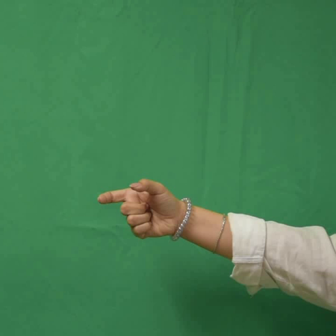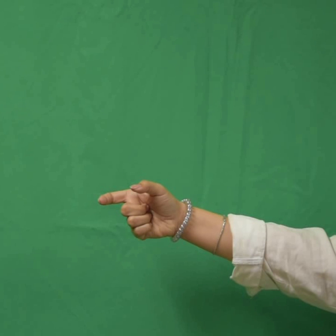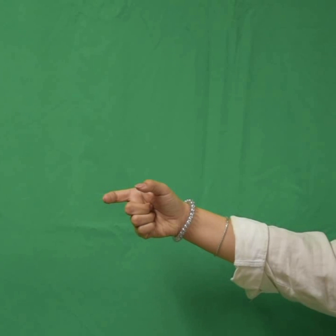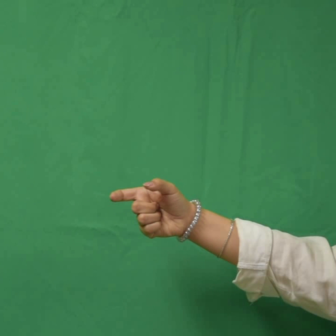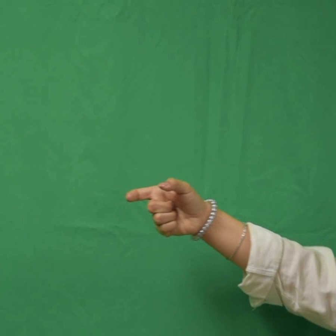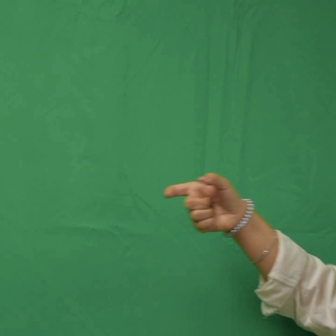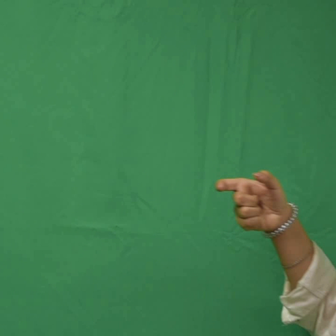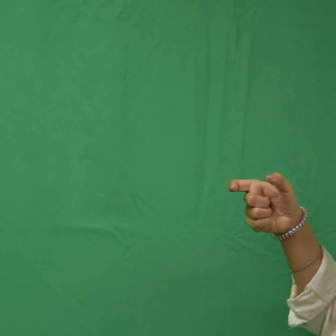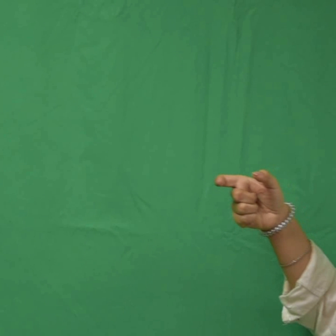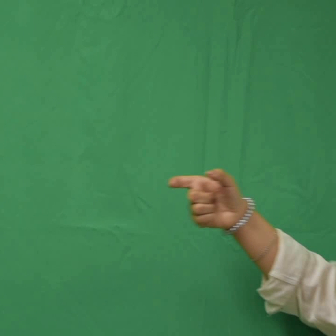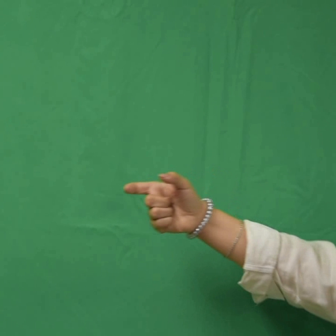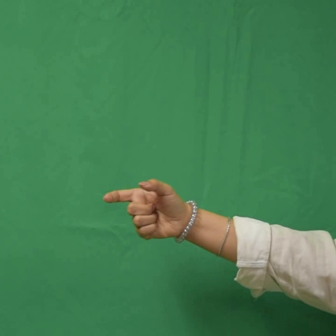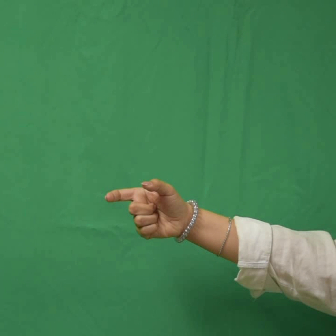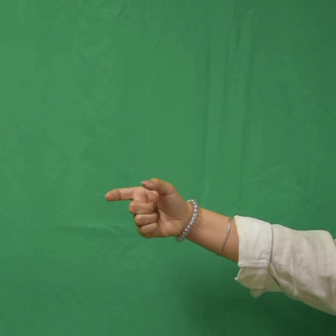X